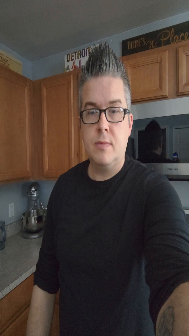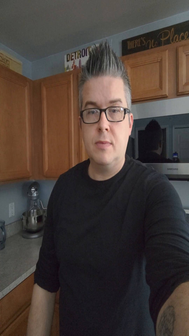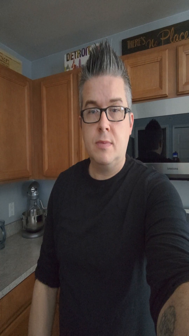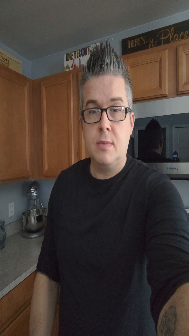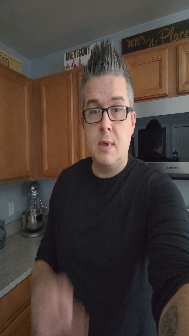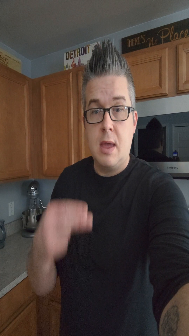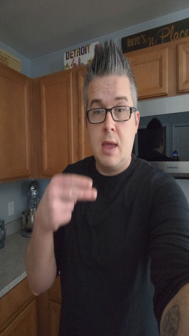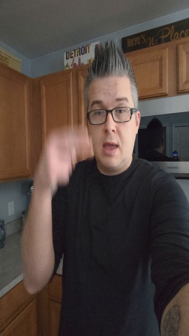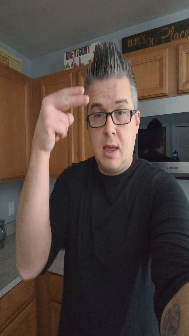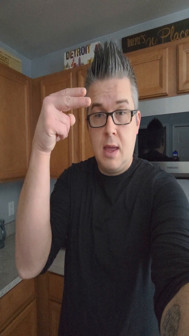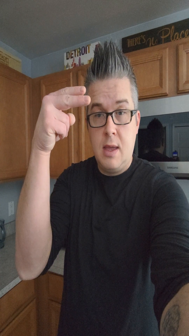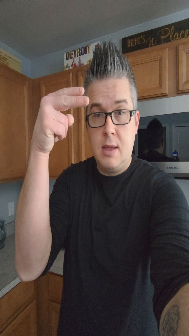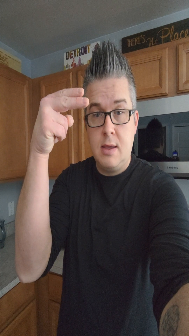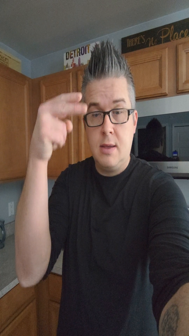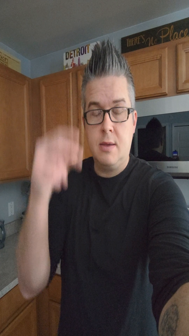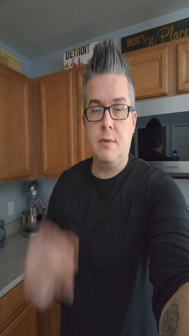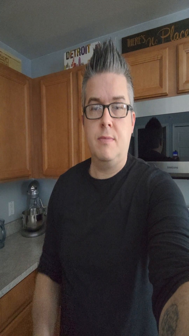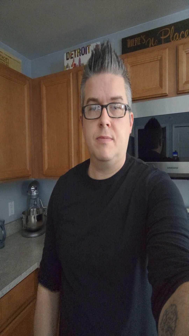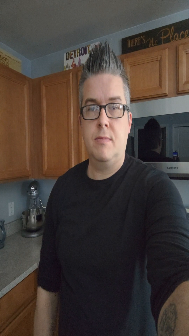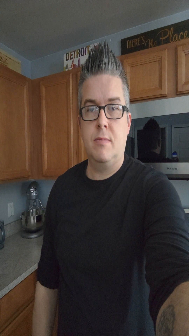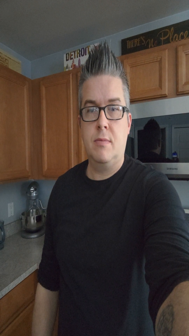high